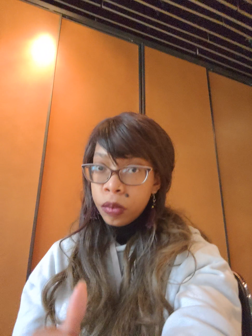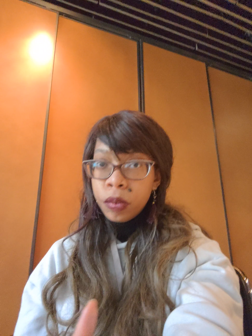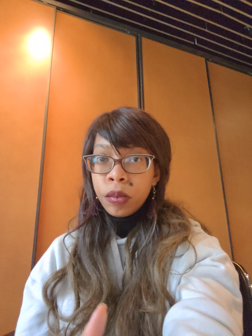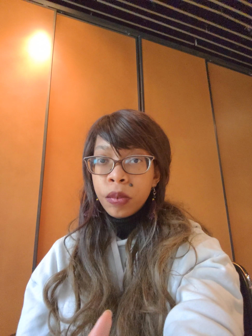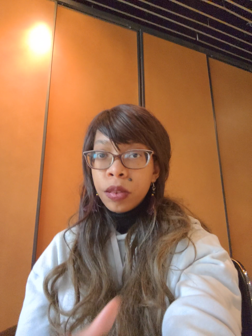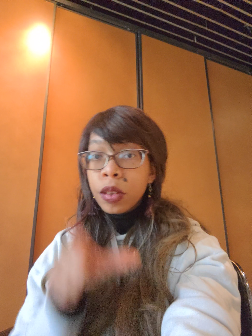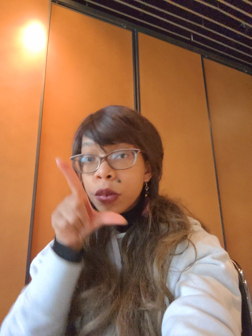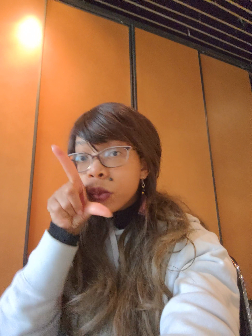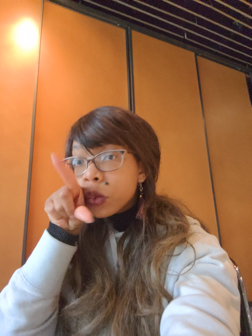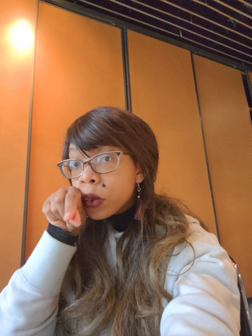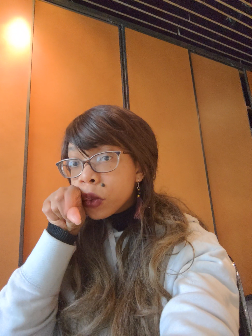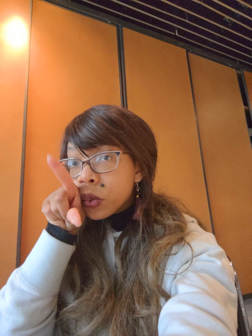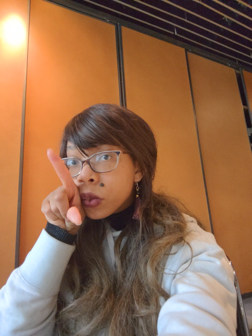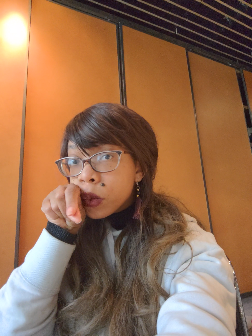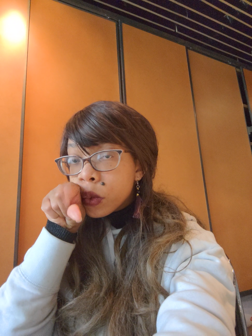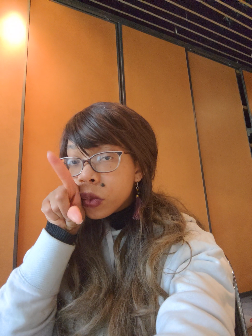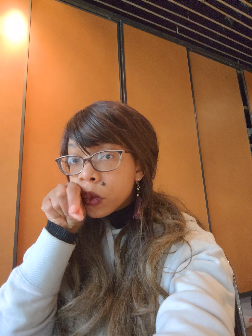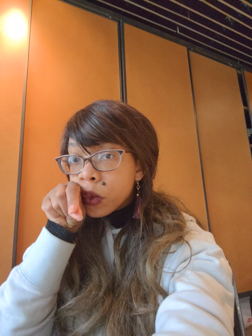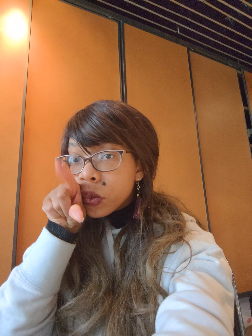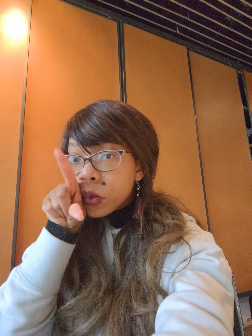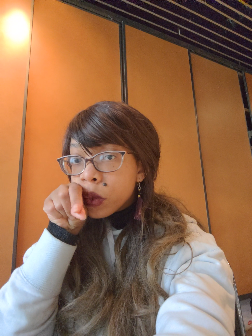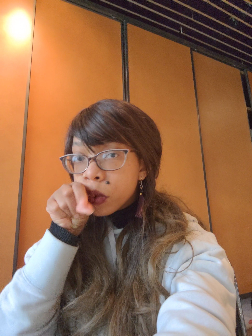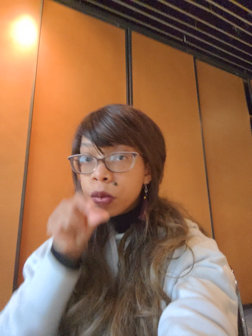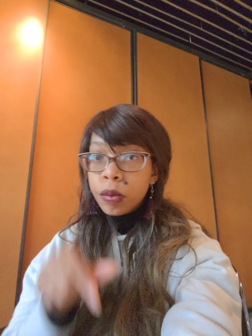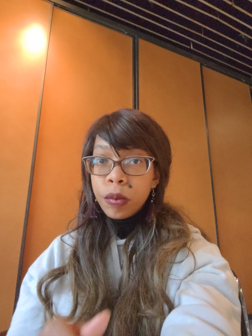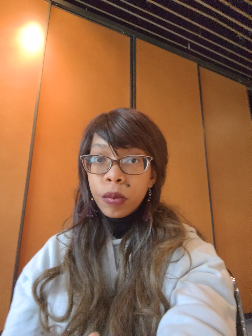bird